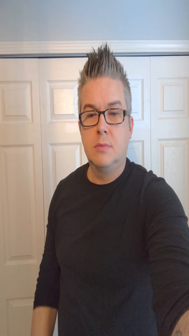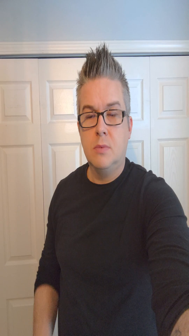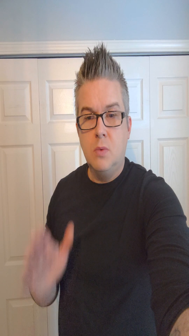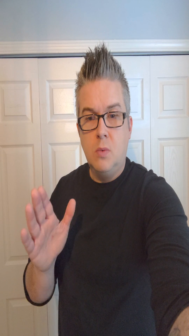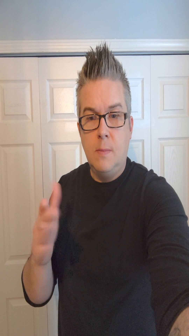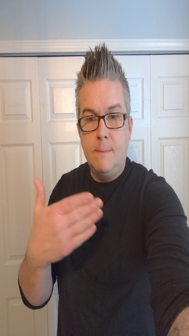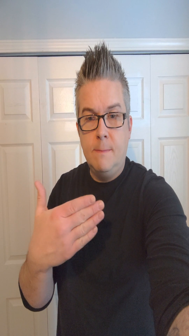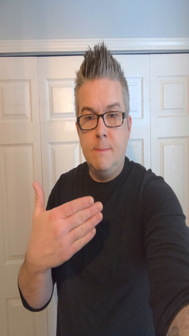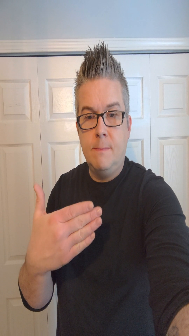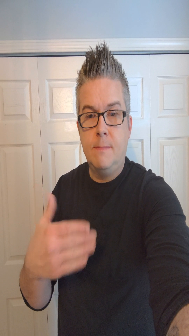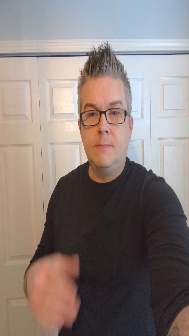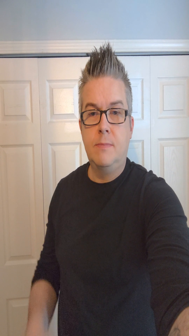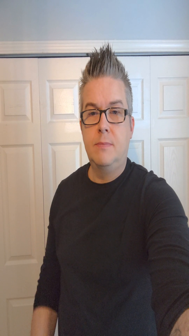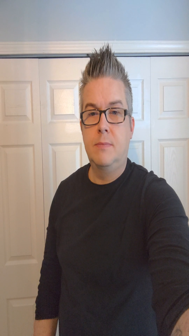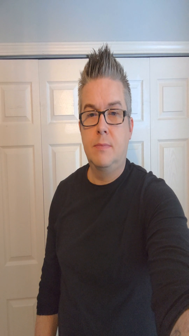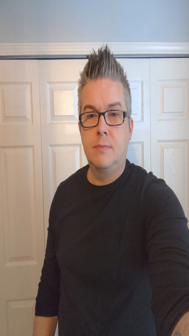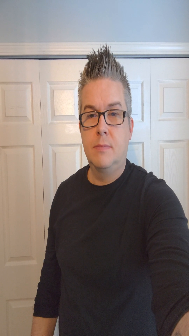room